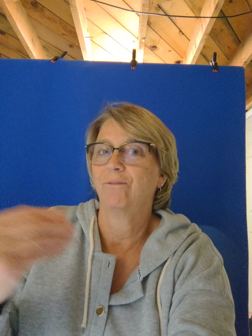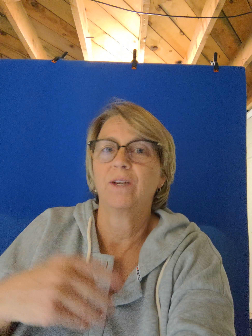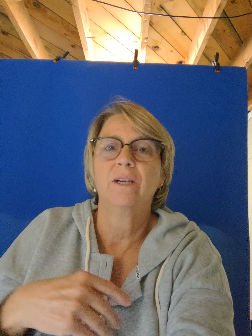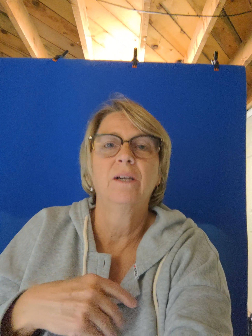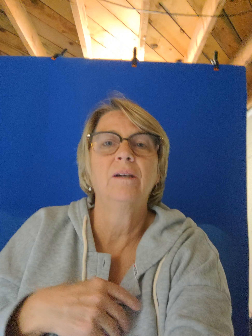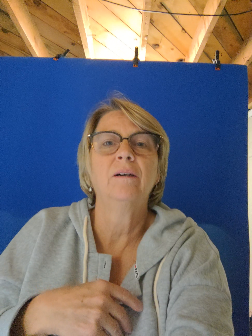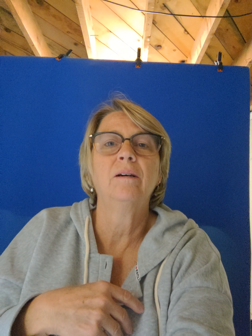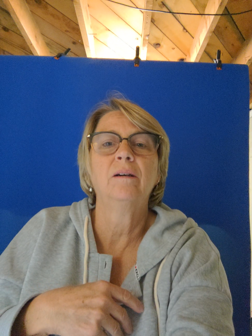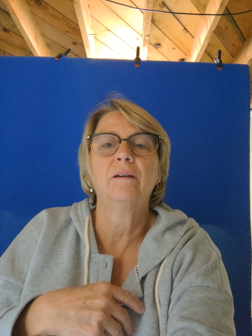wolf